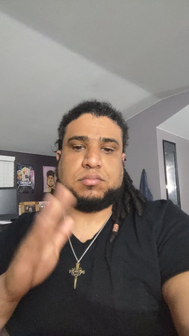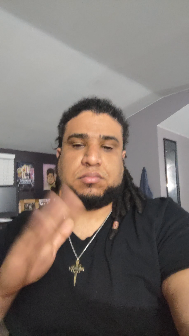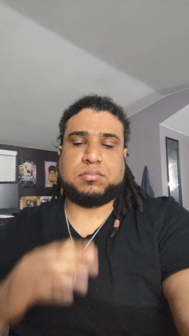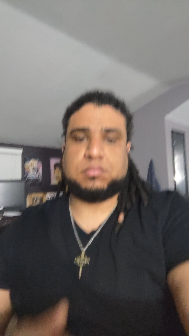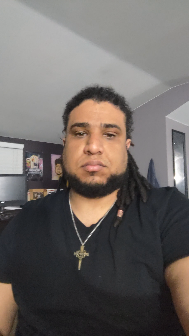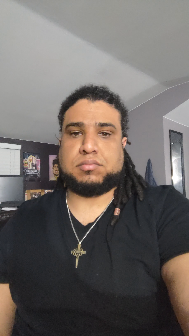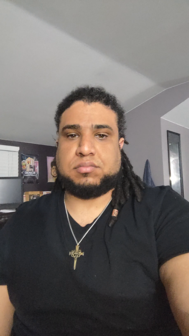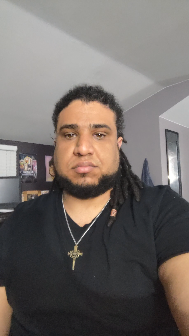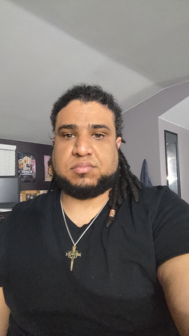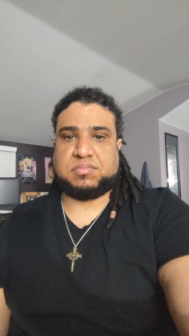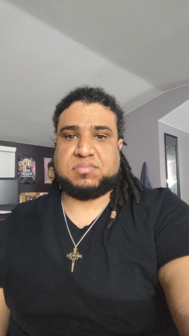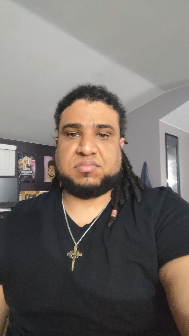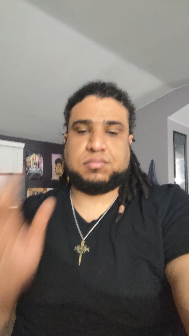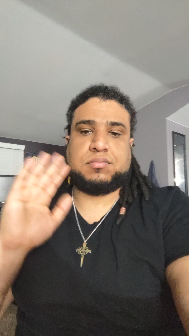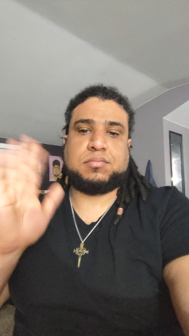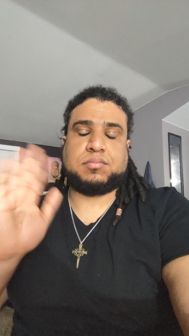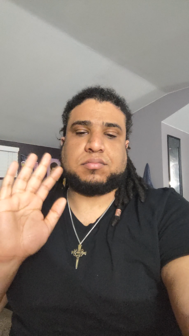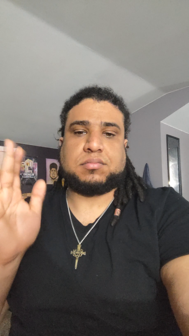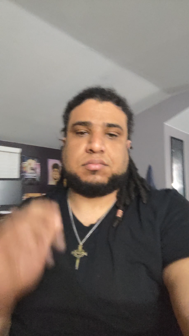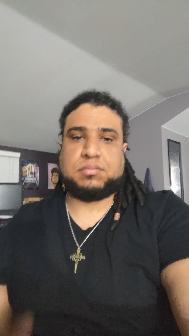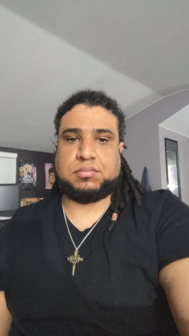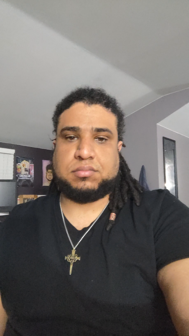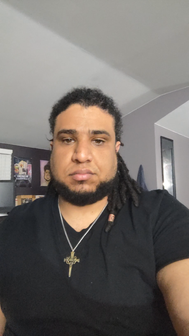hi